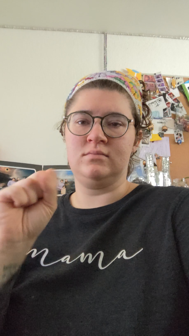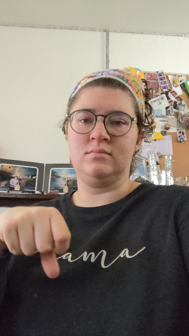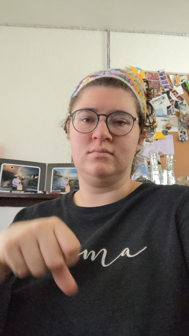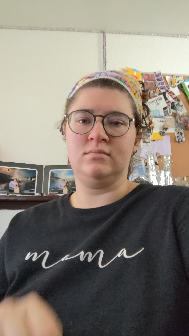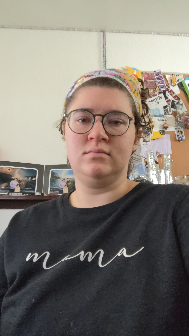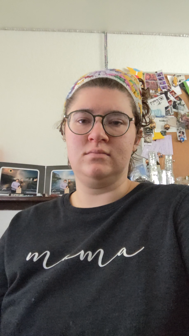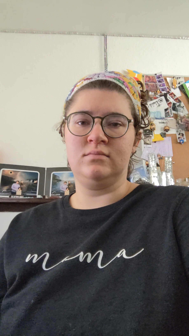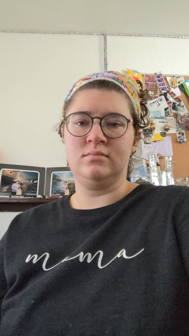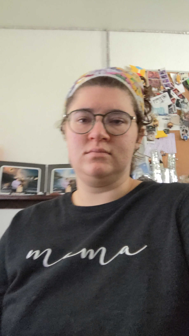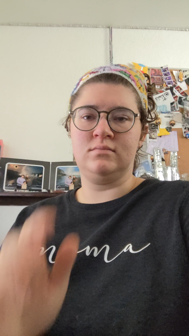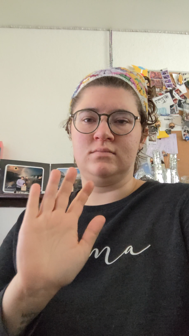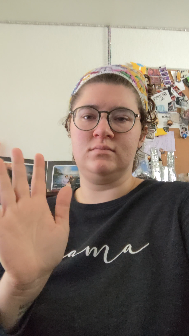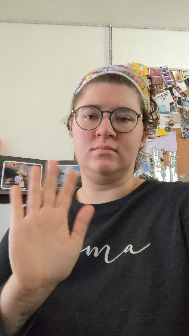hi